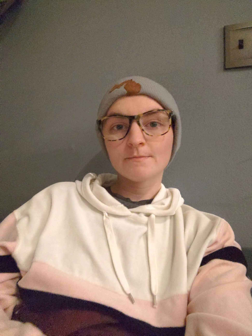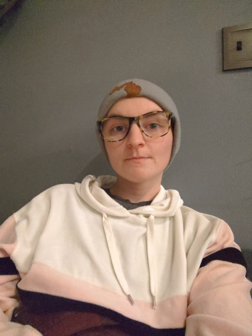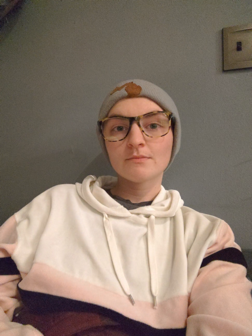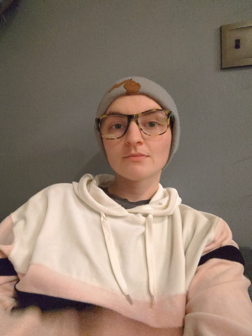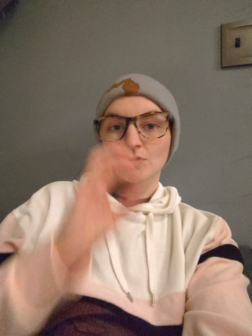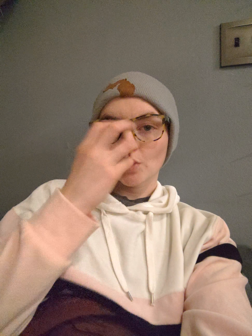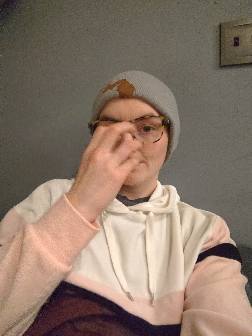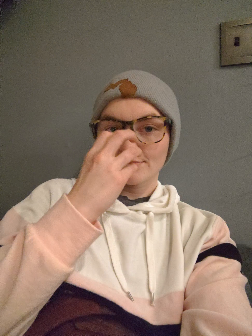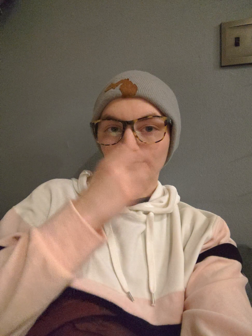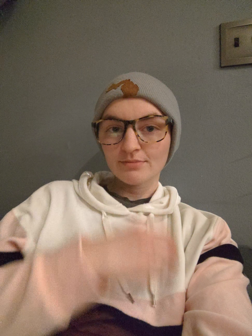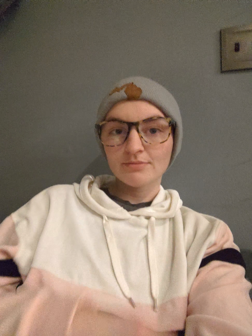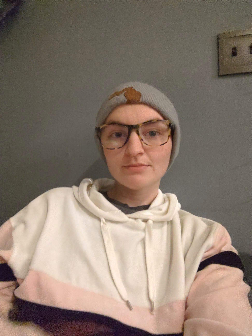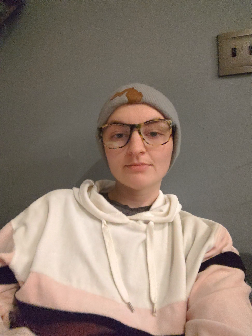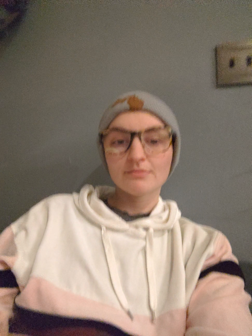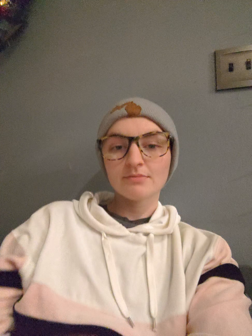clown